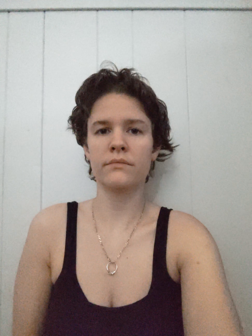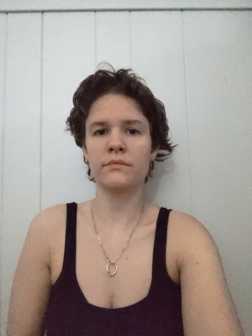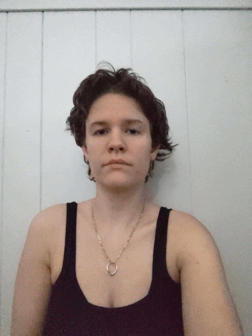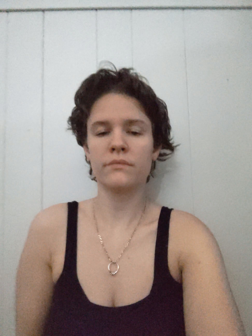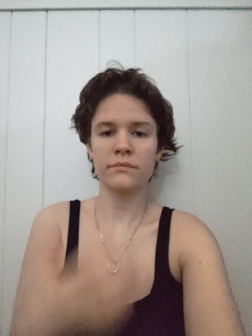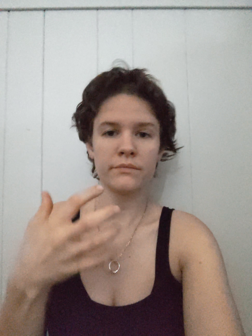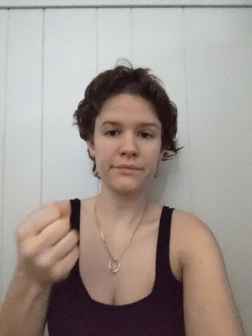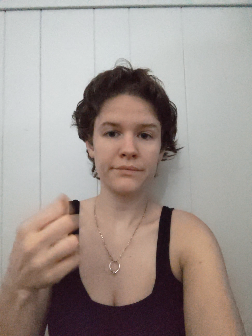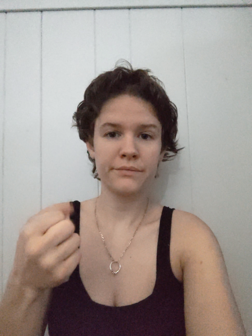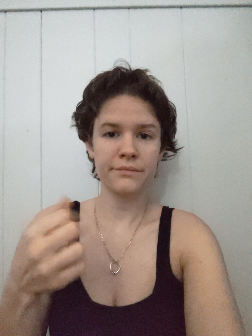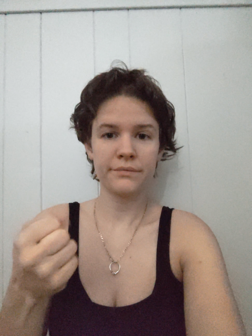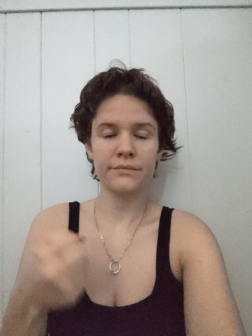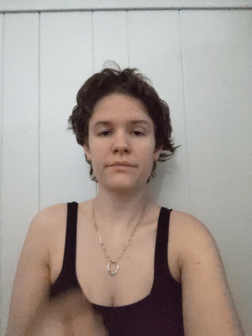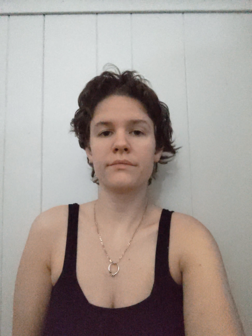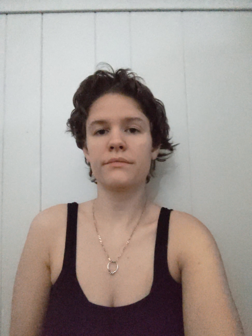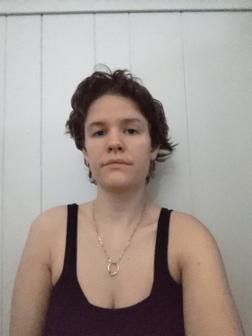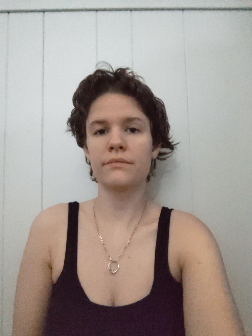milk